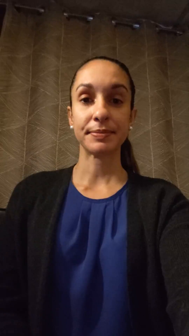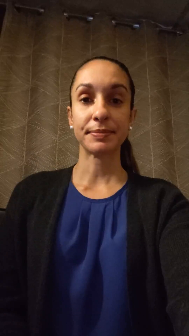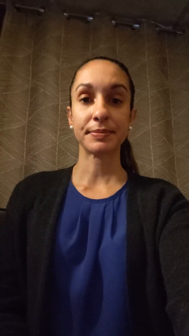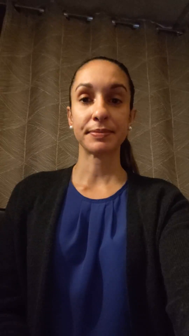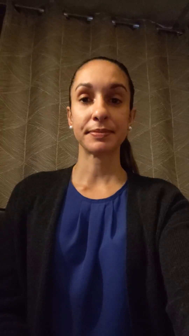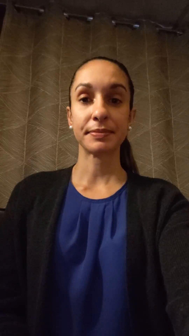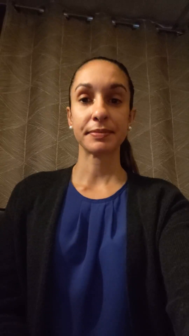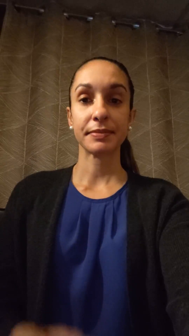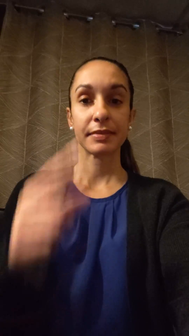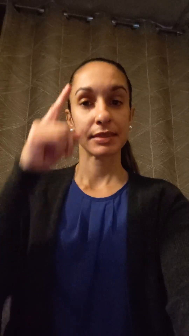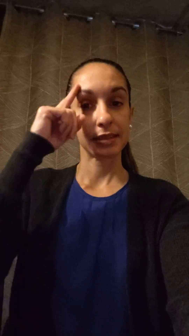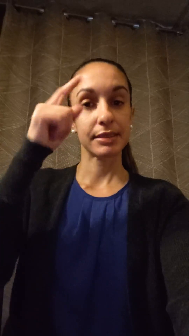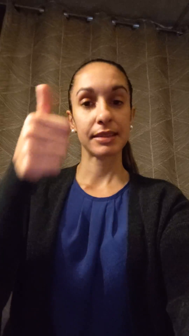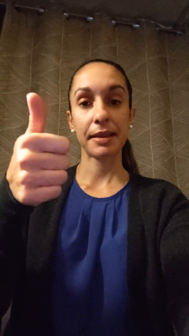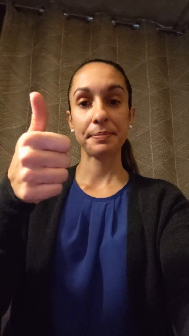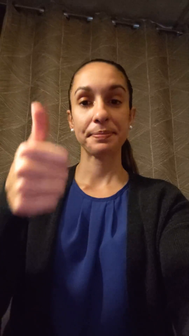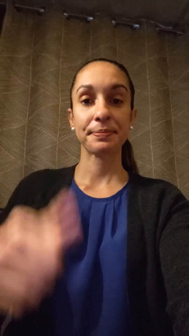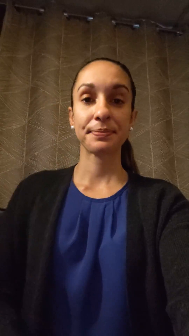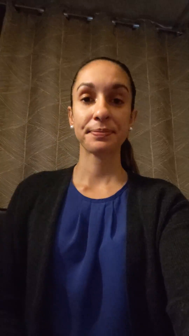dime